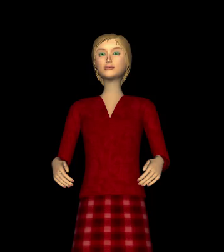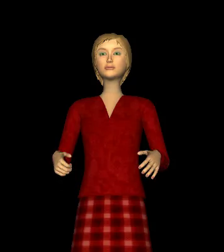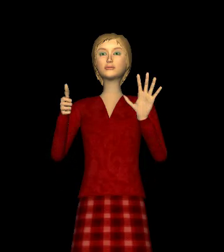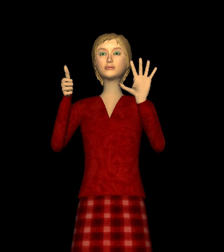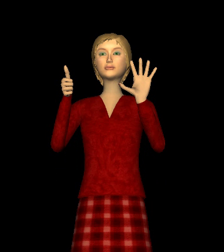6